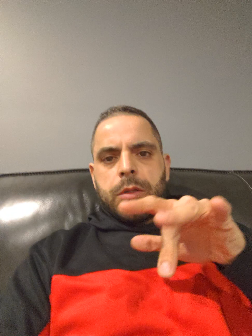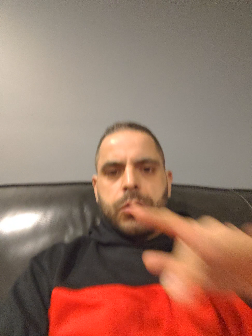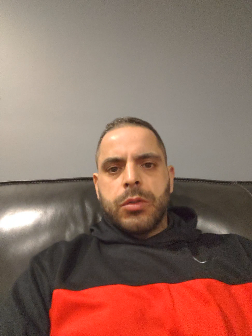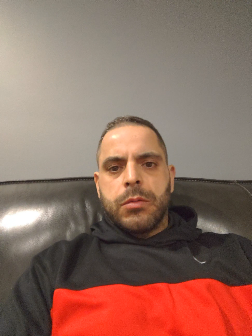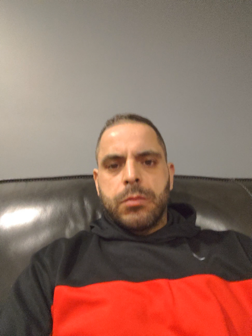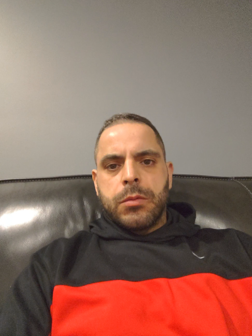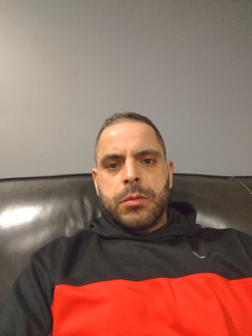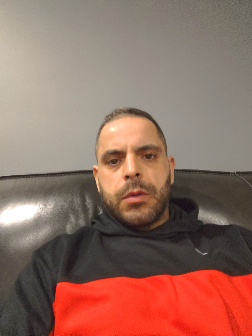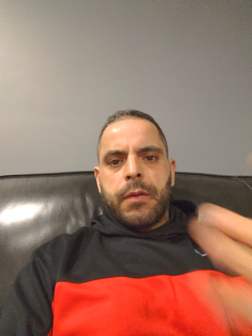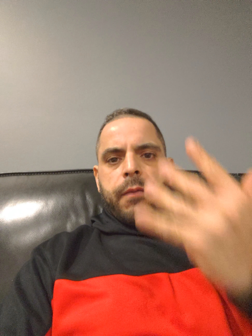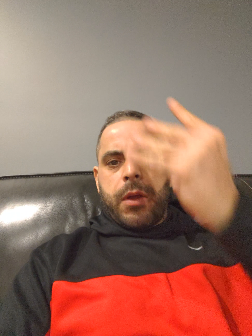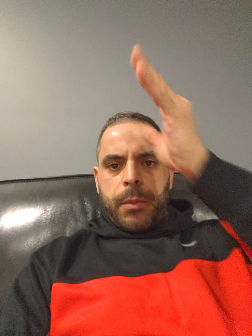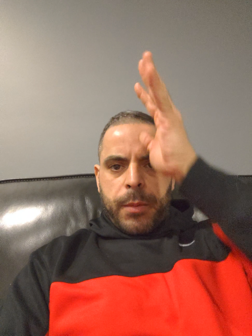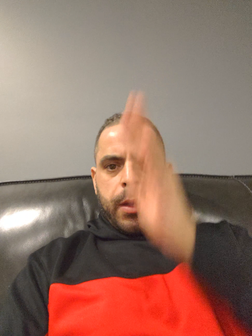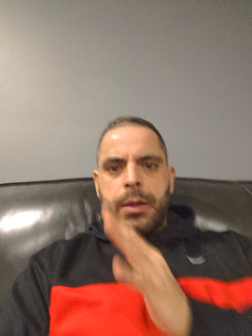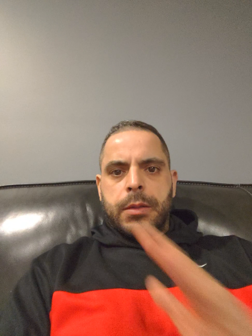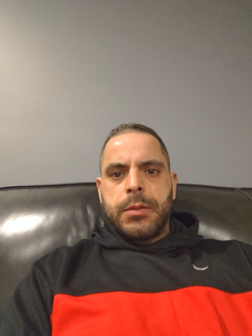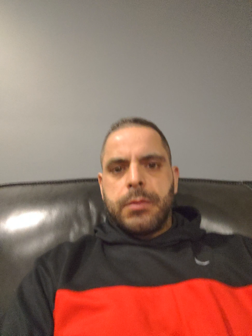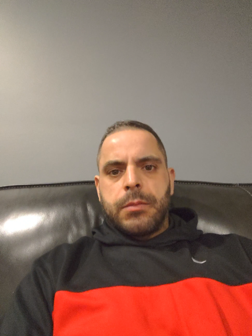fireman